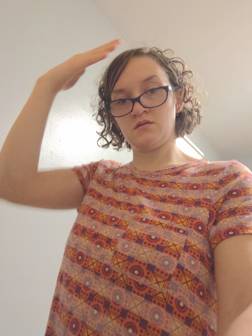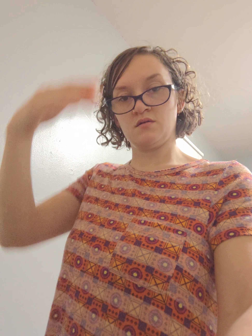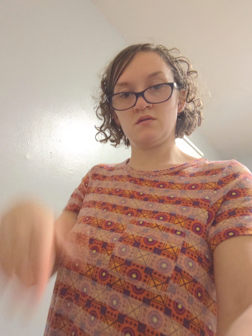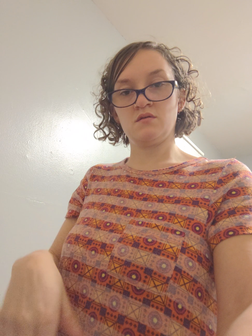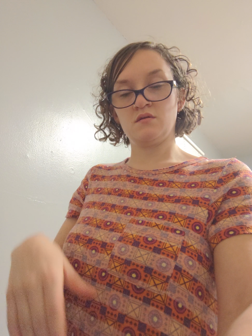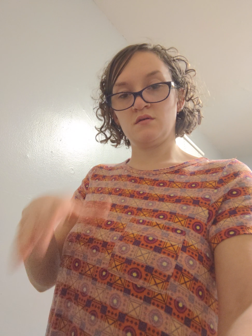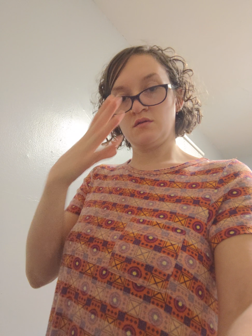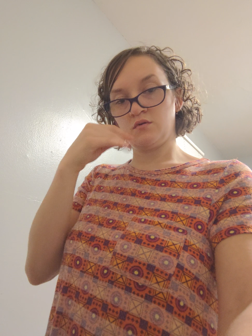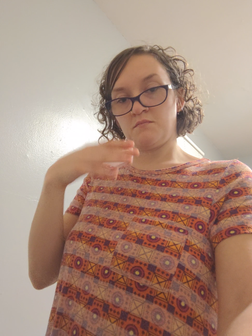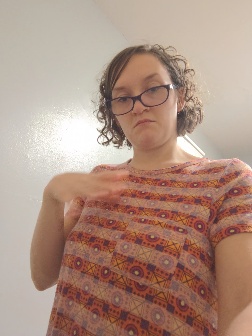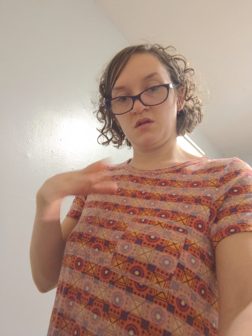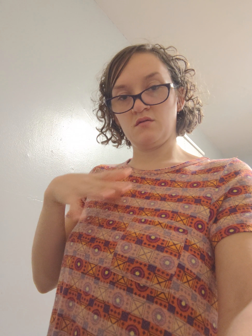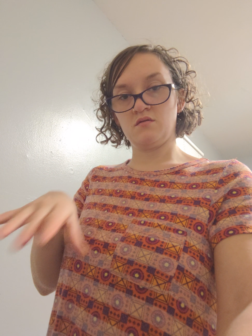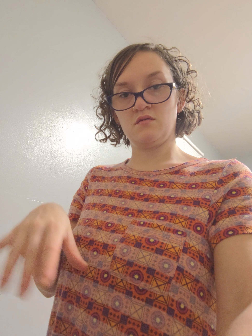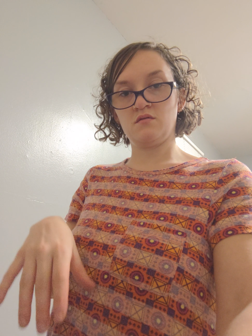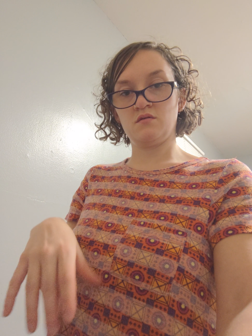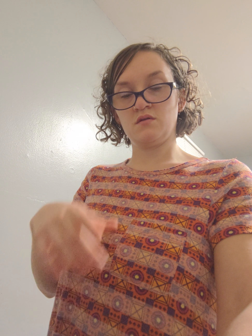pajamas